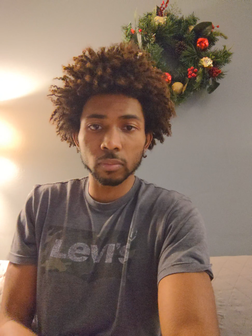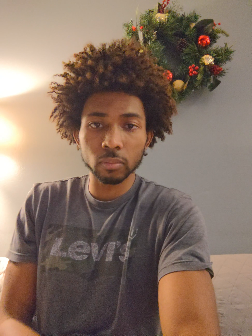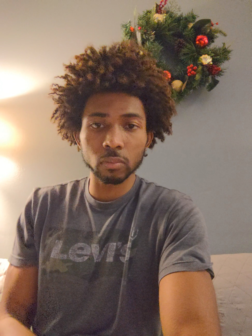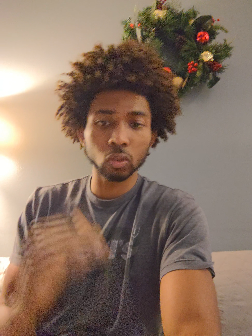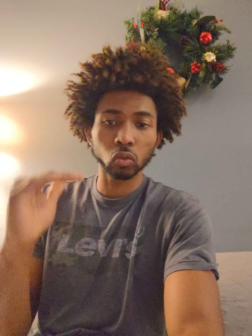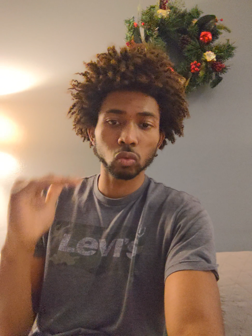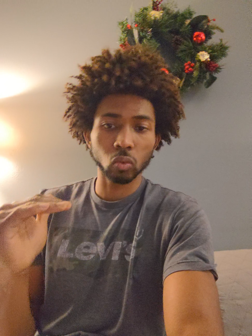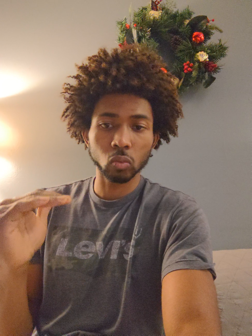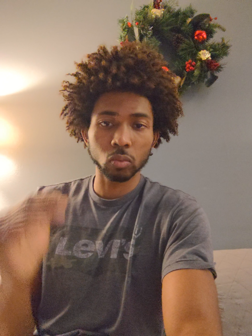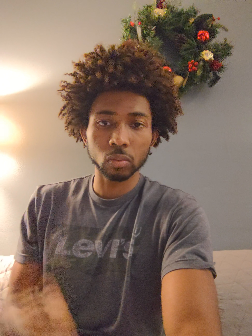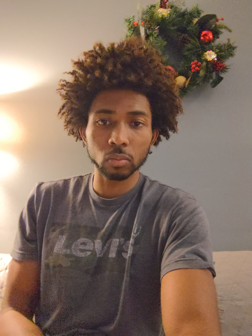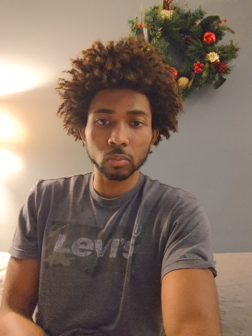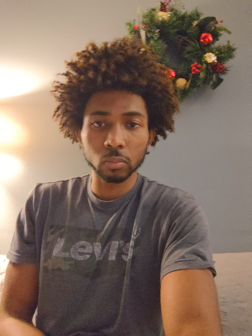child